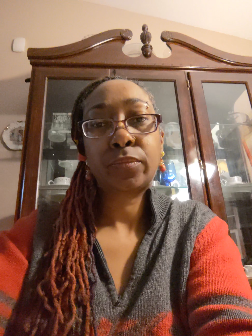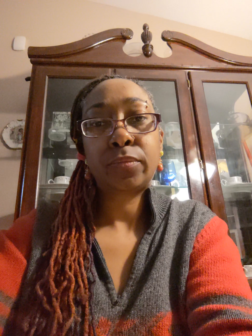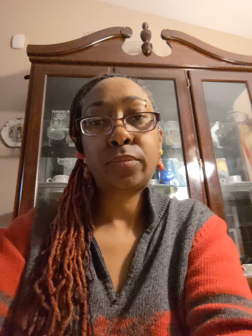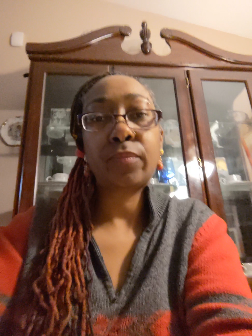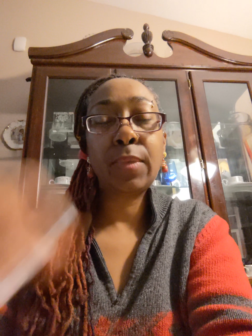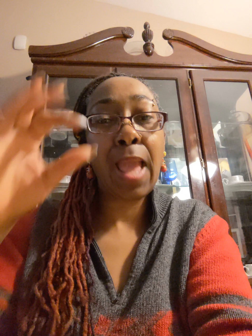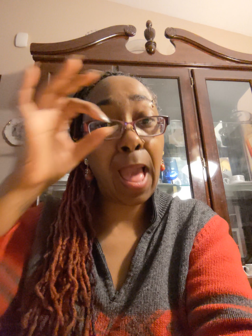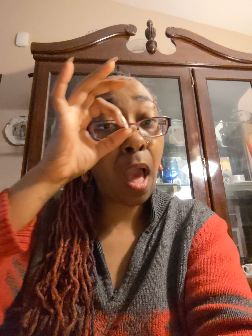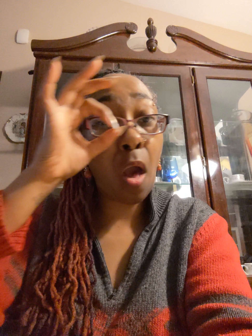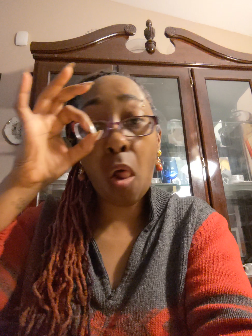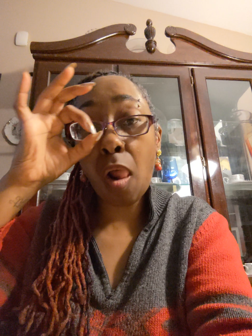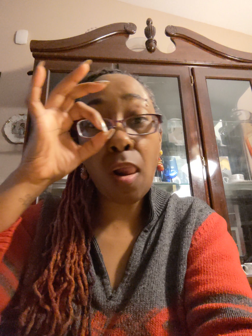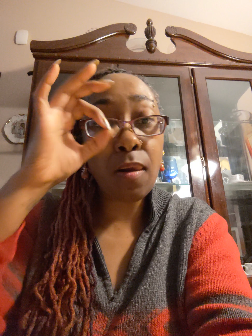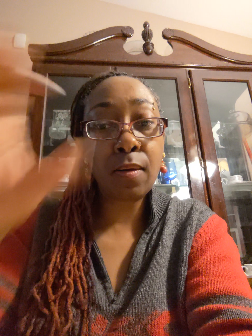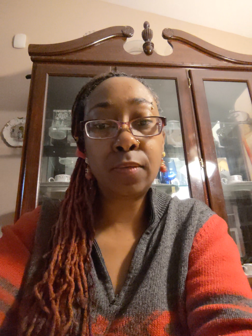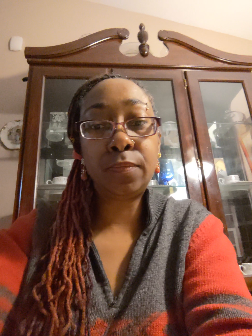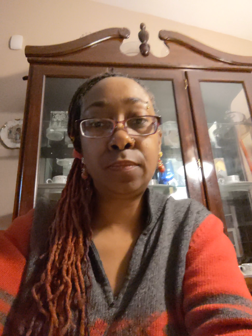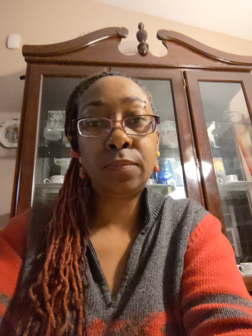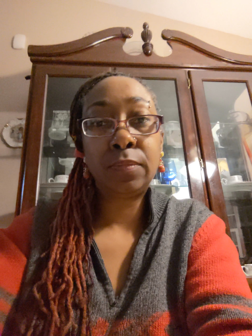owl